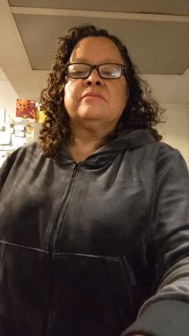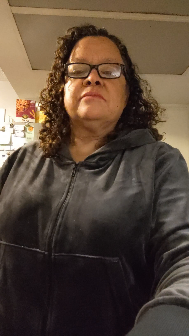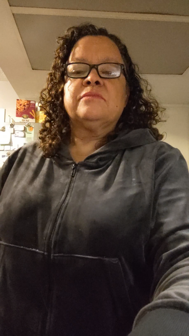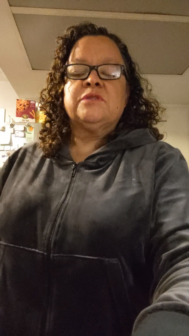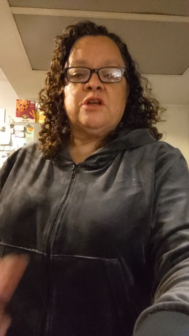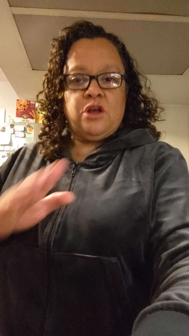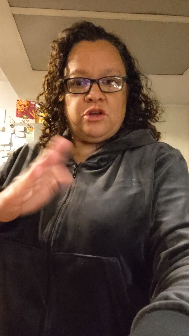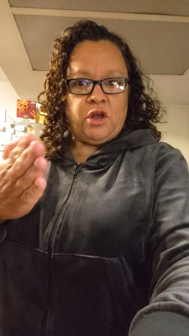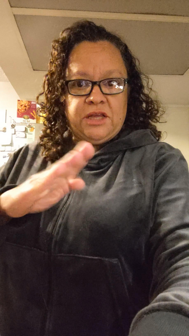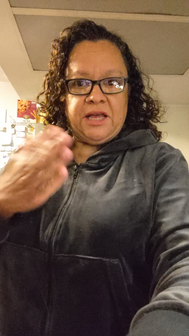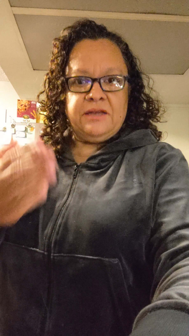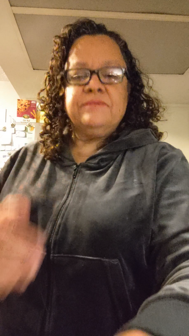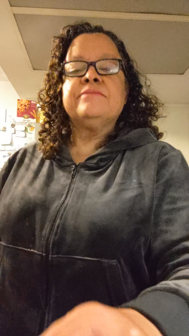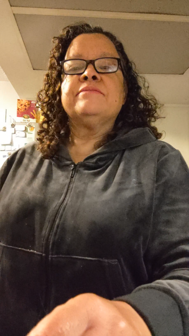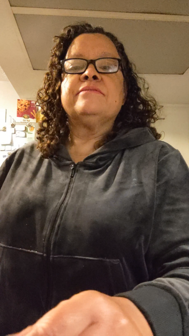cook